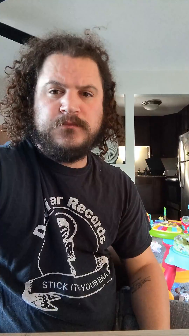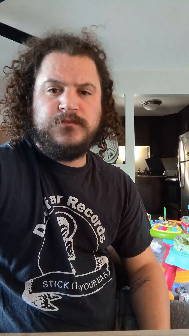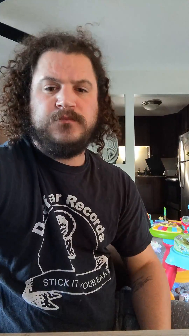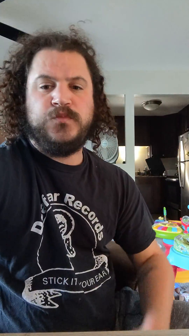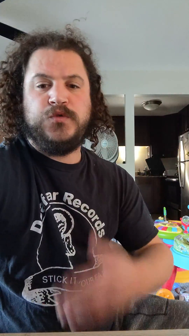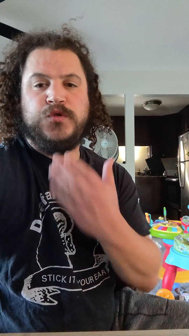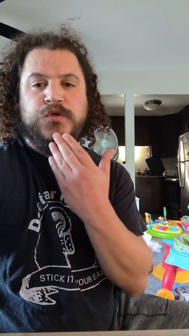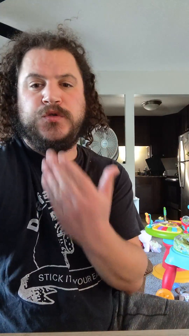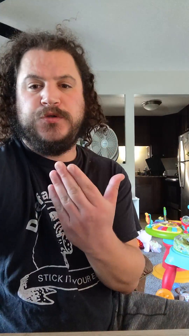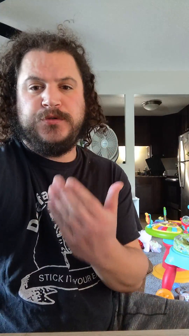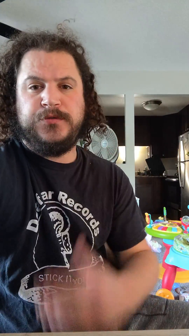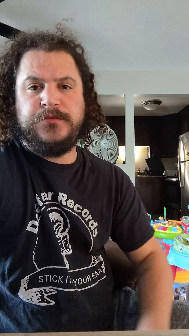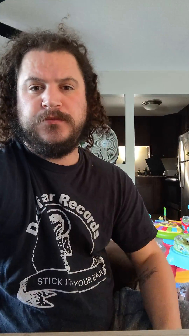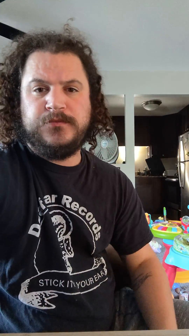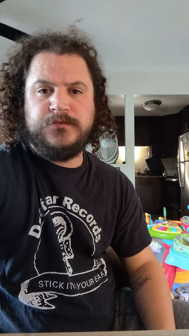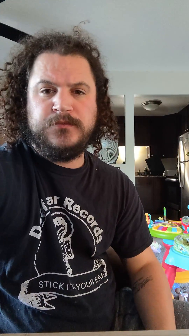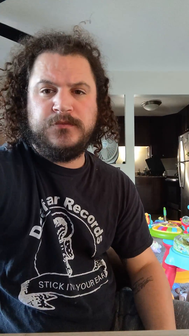good